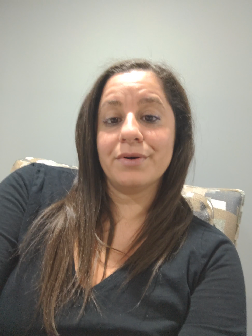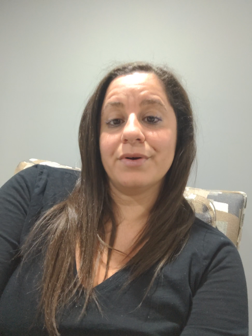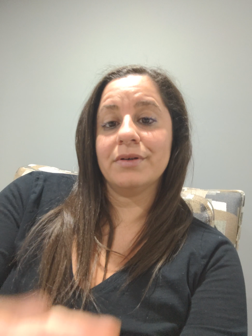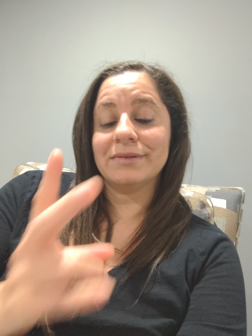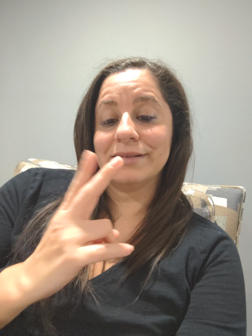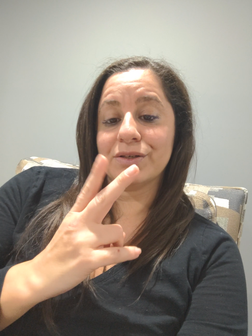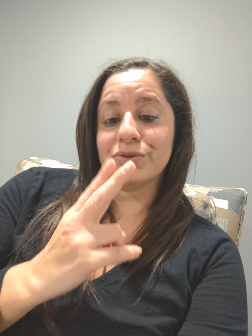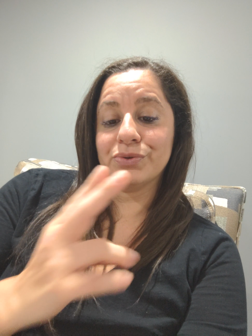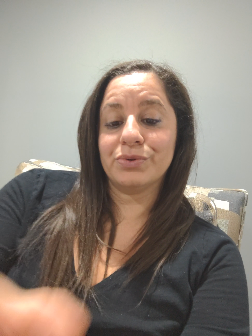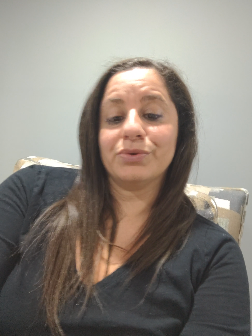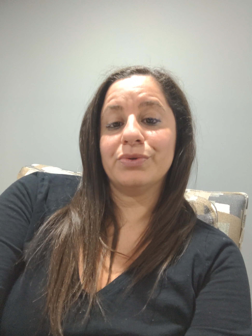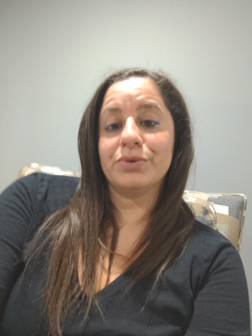scissors